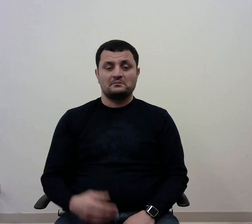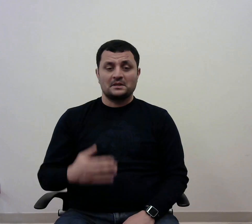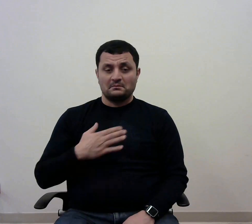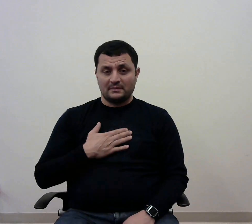mən